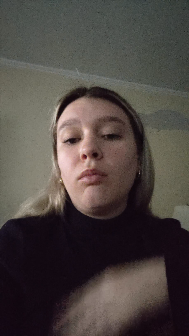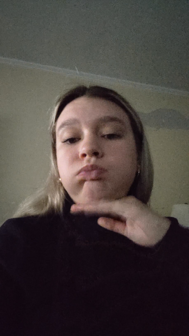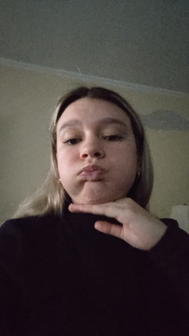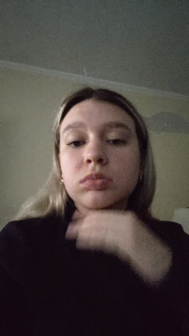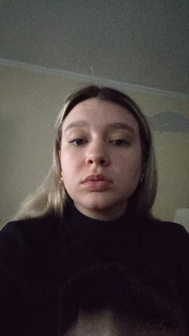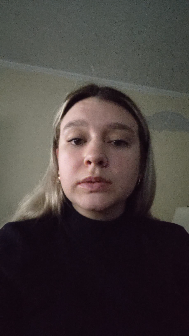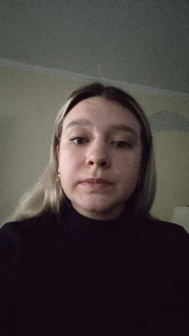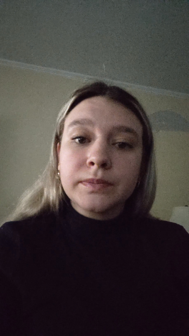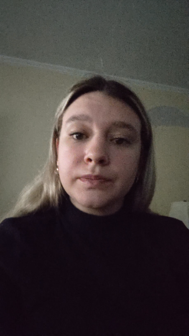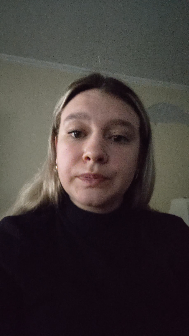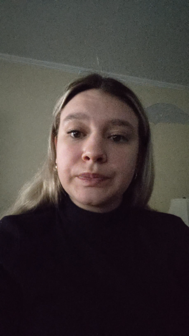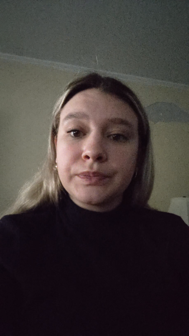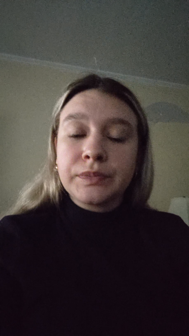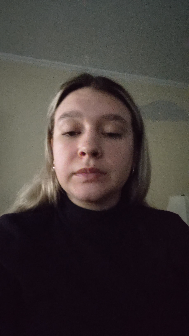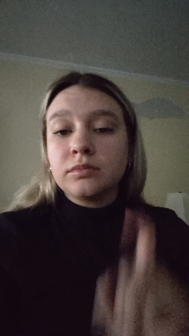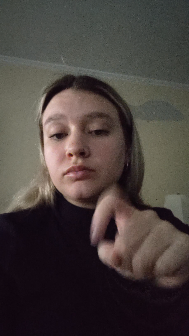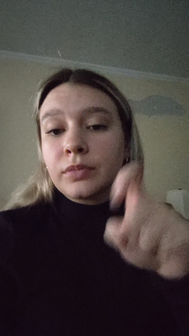need